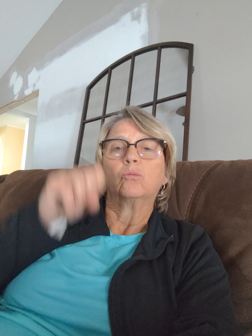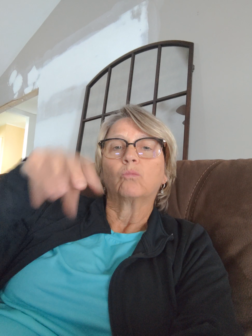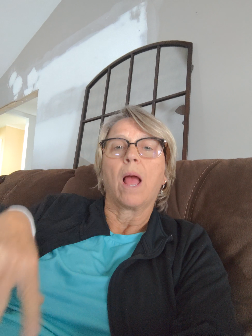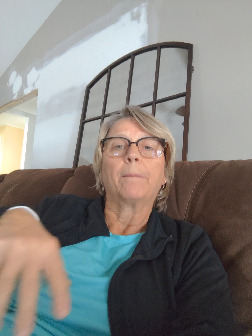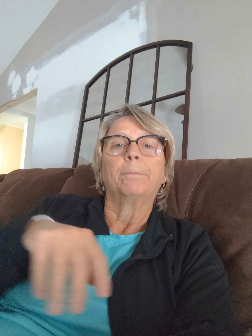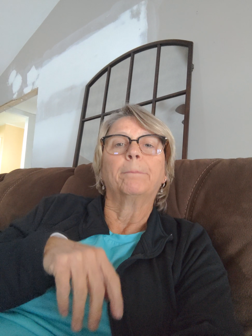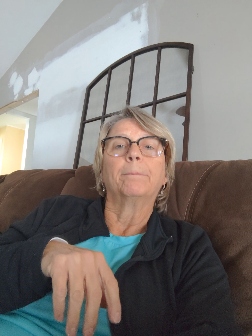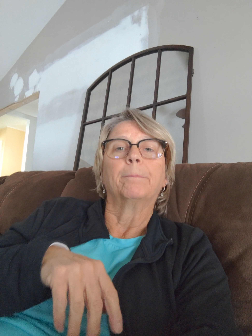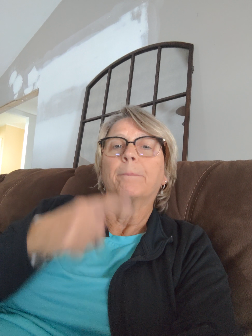drop